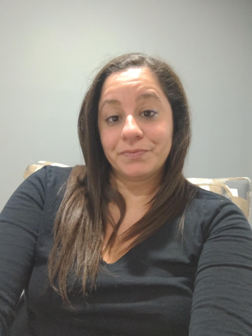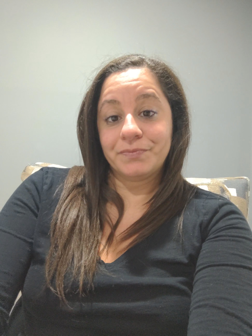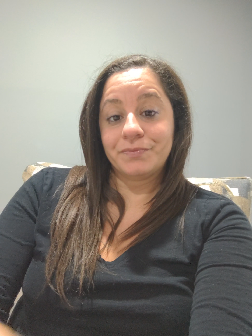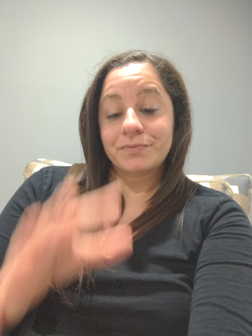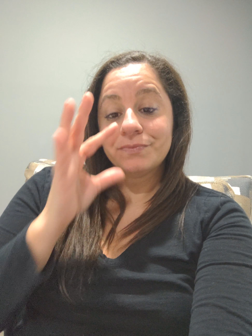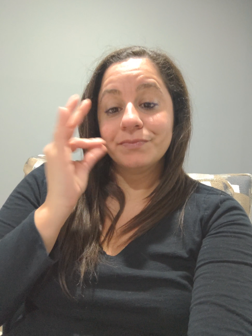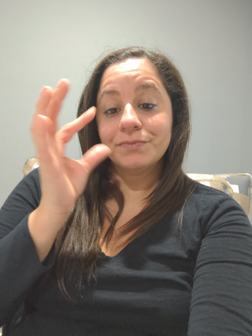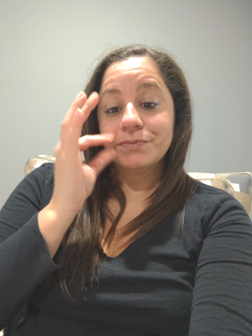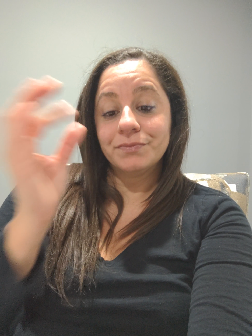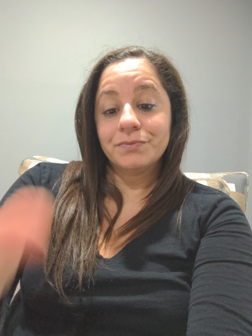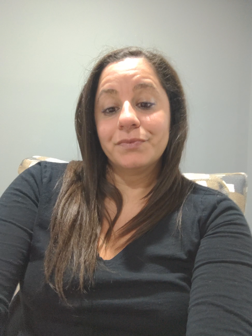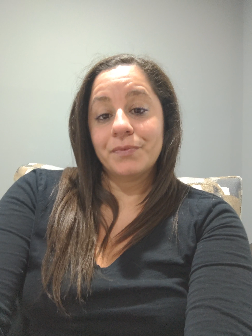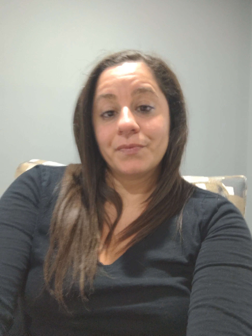cat